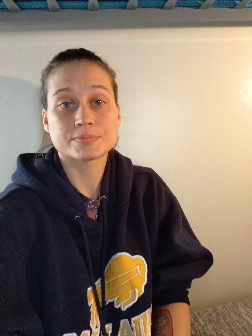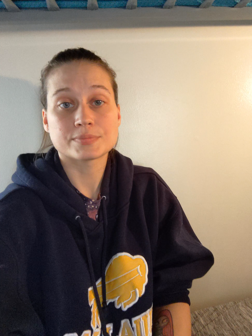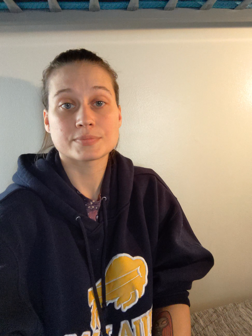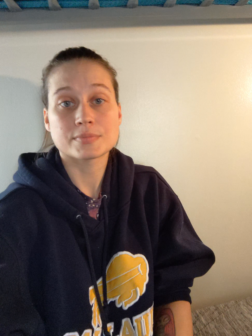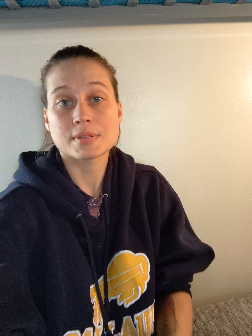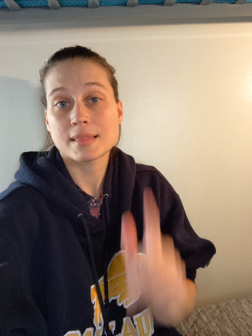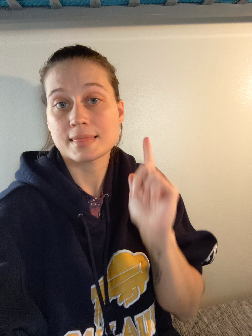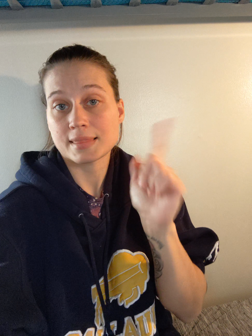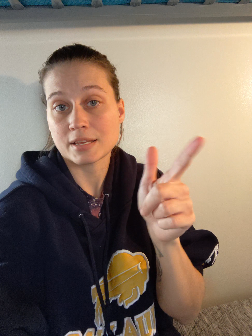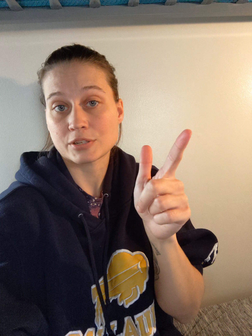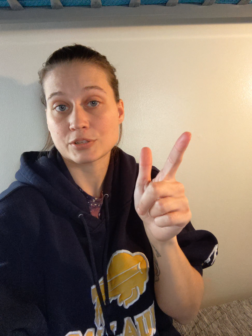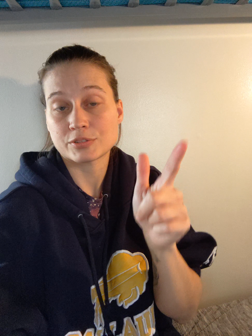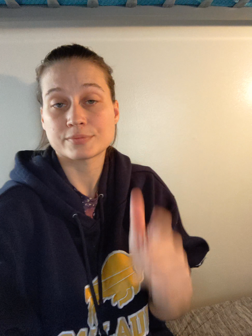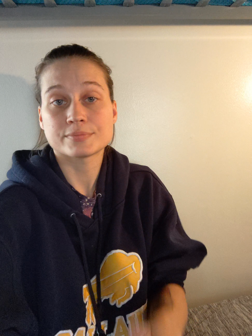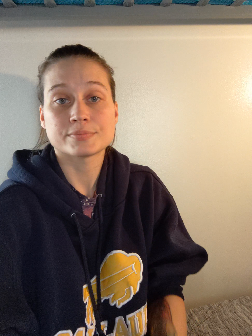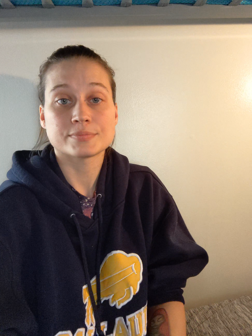later